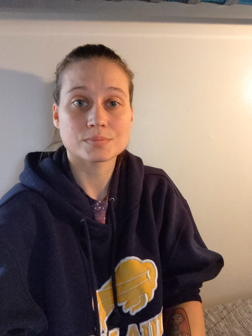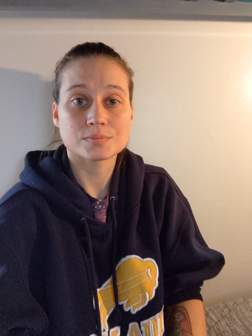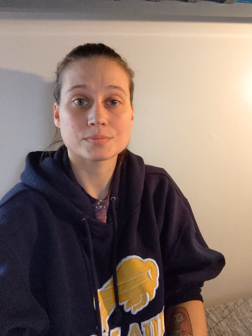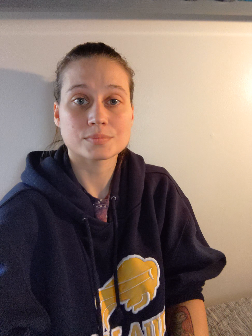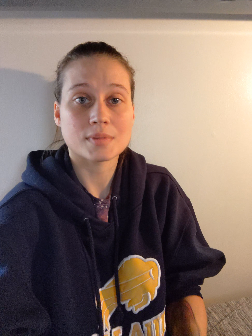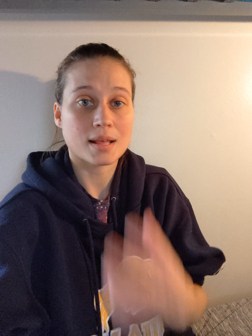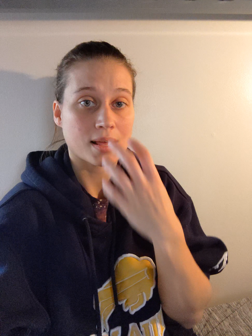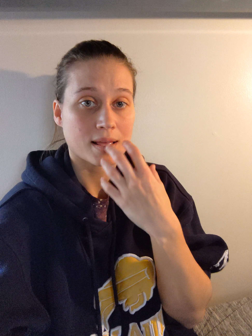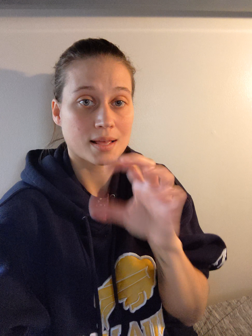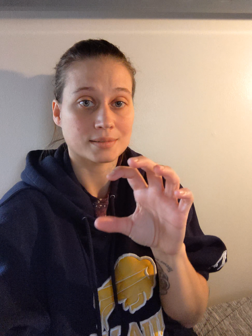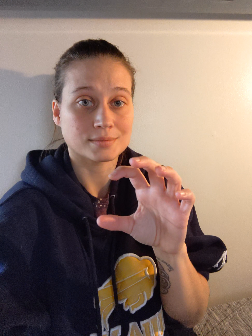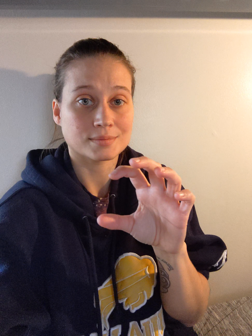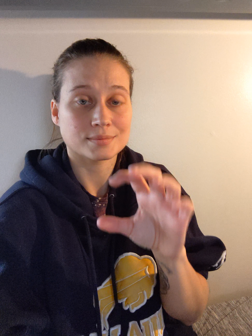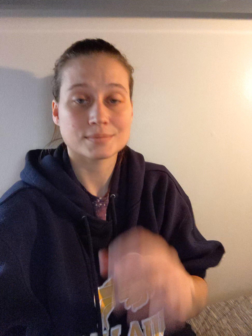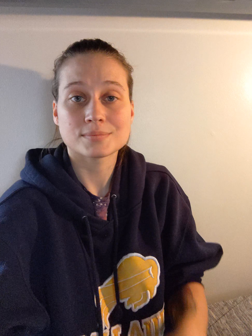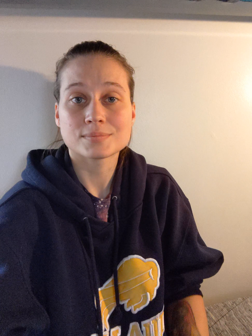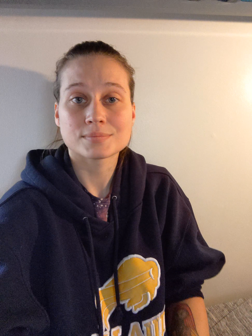hot